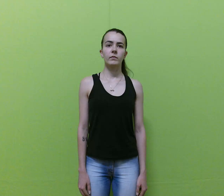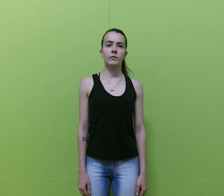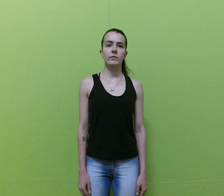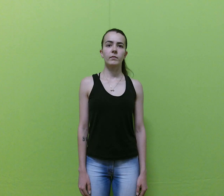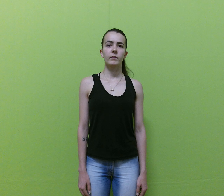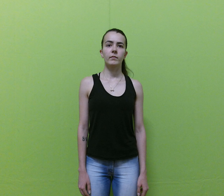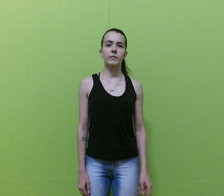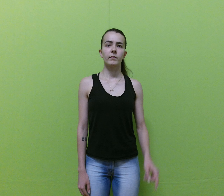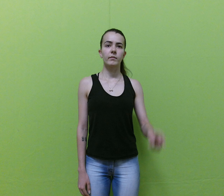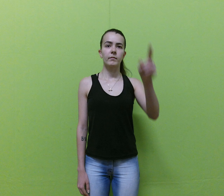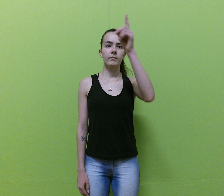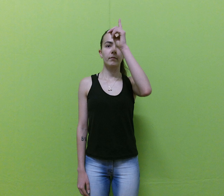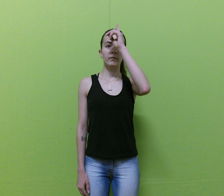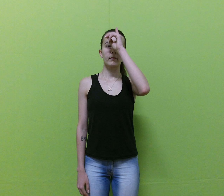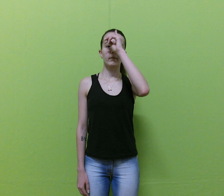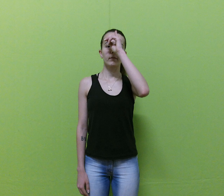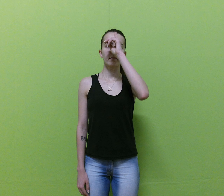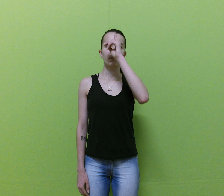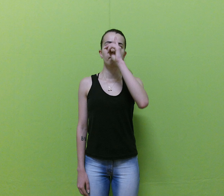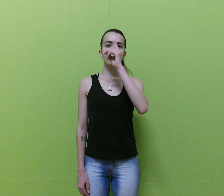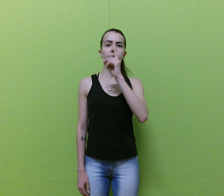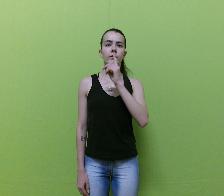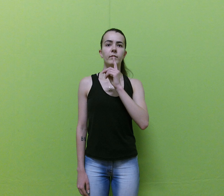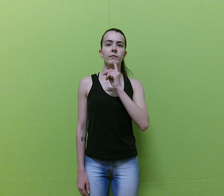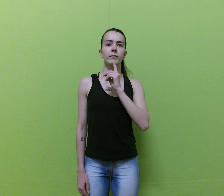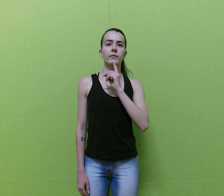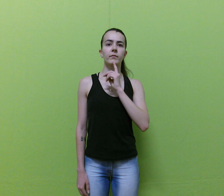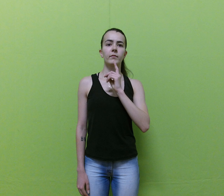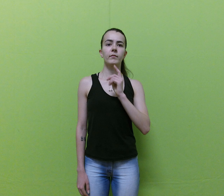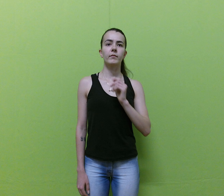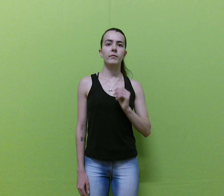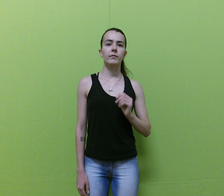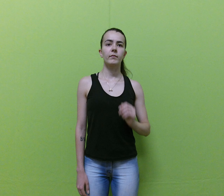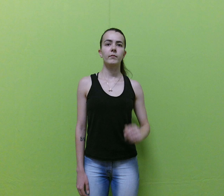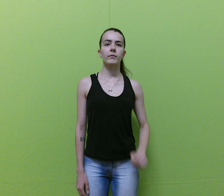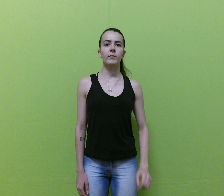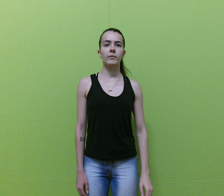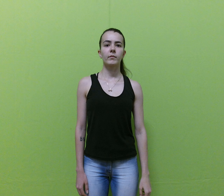amarelo